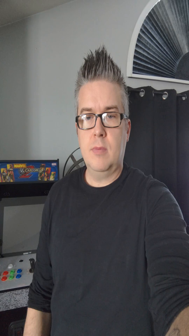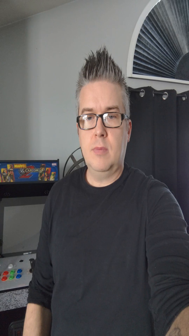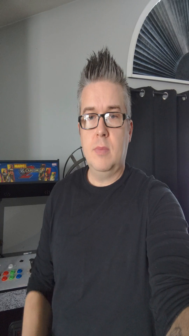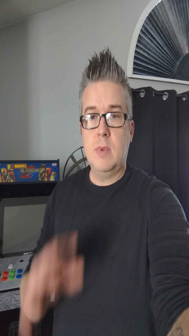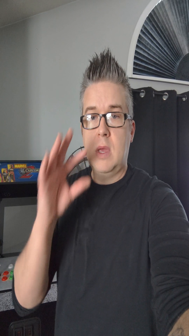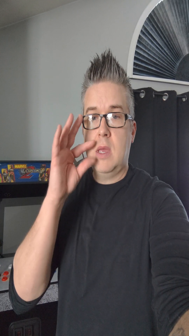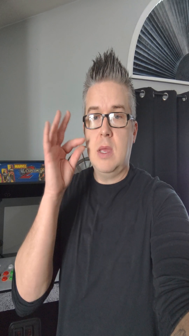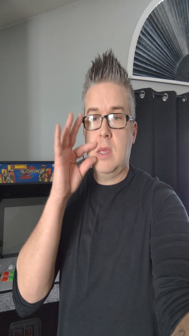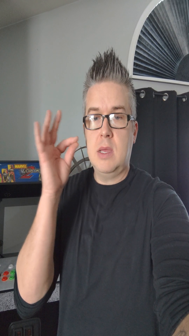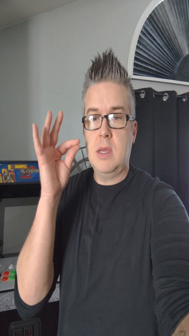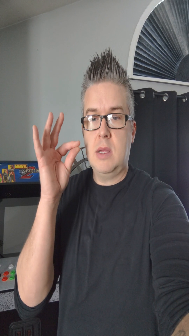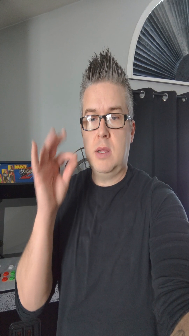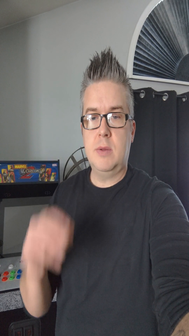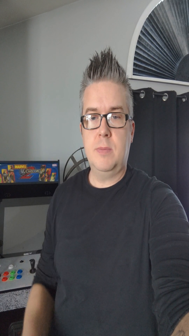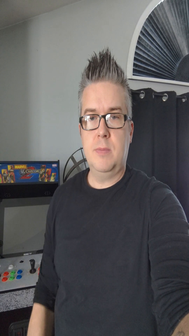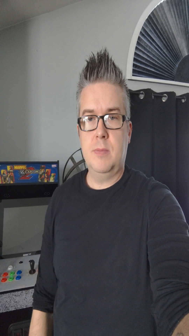cat